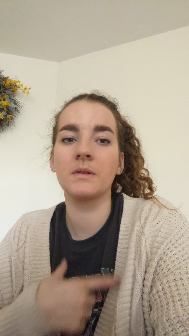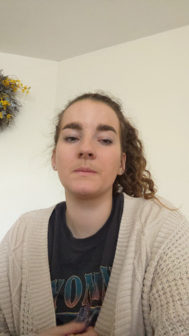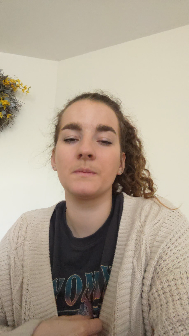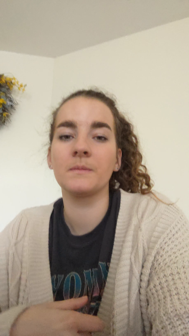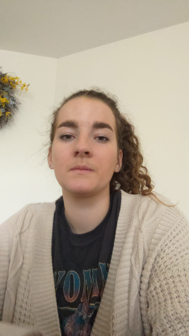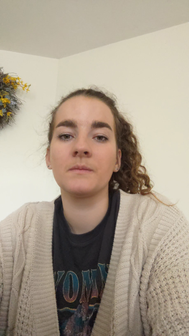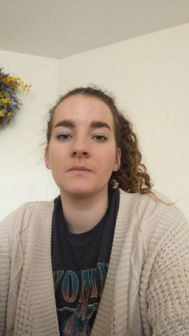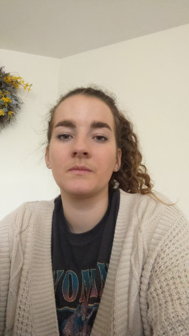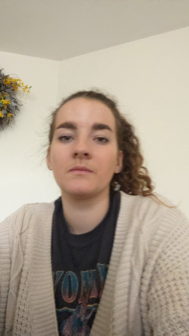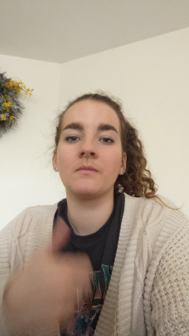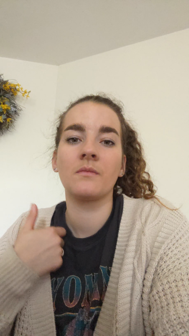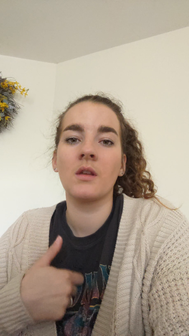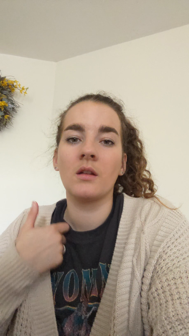bathtub